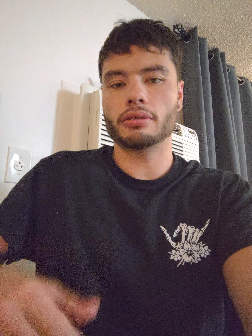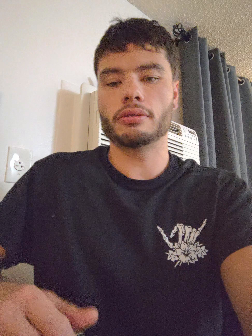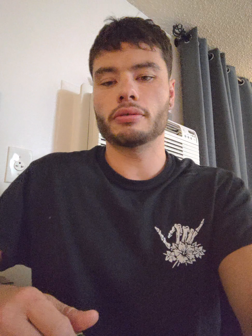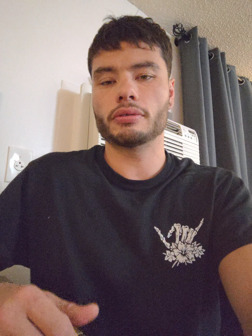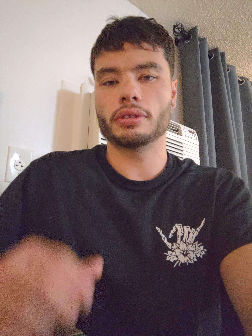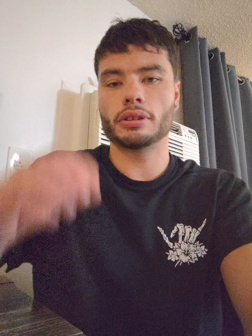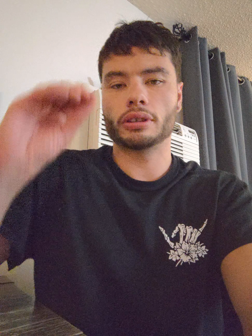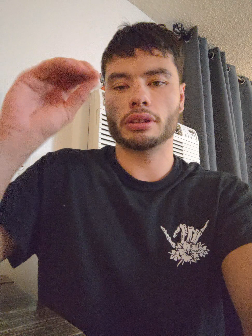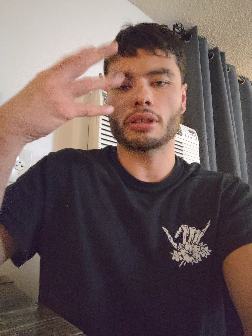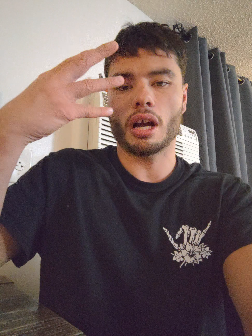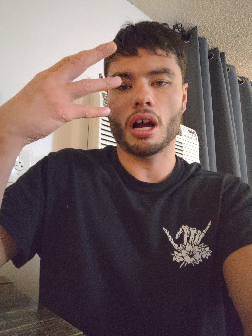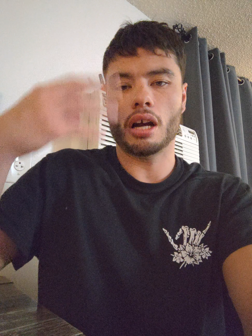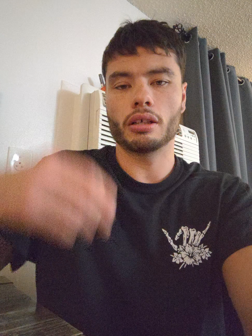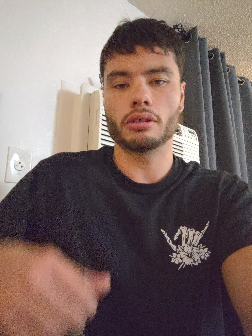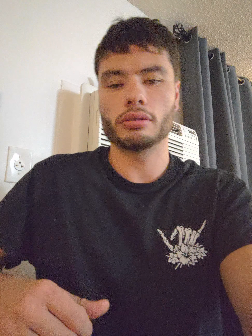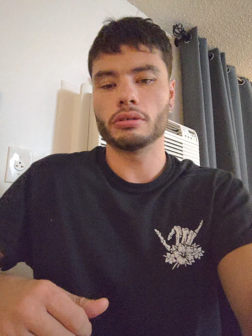sun